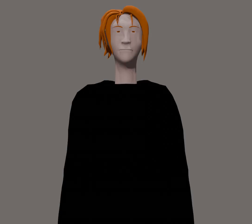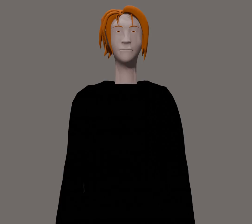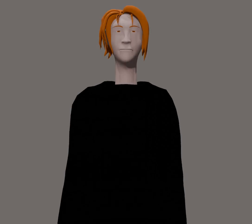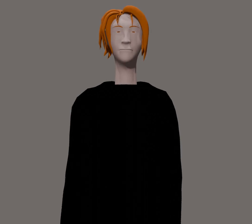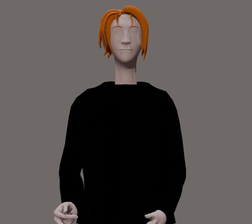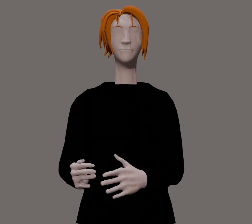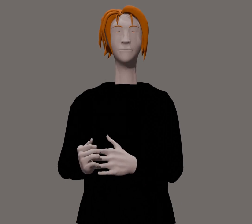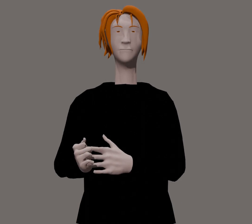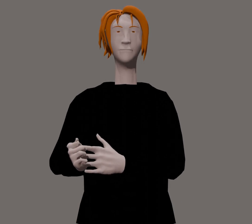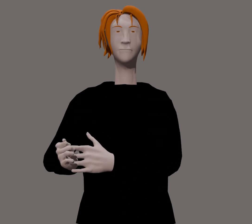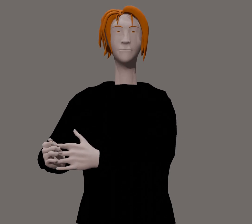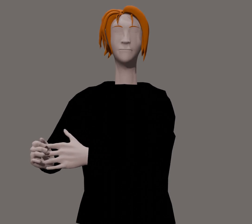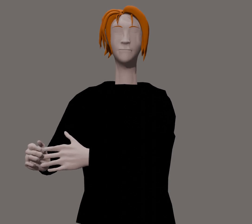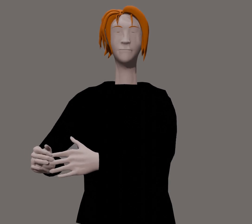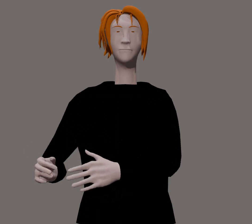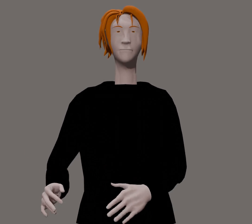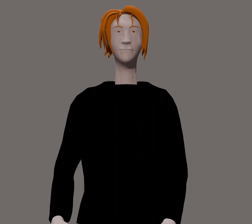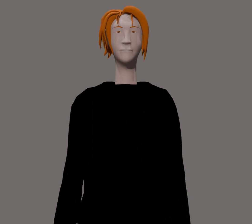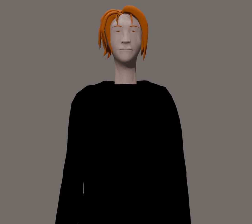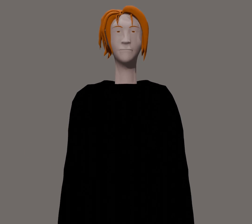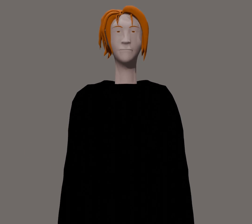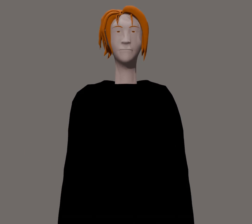Conduct Lead